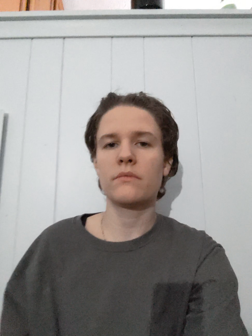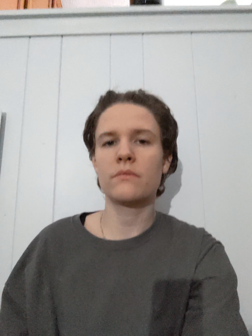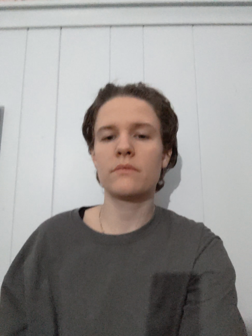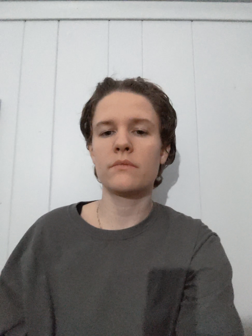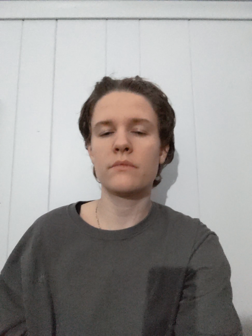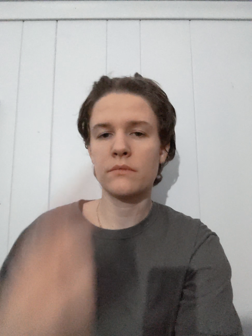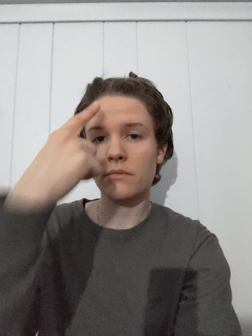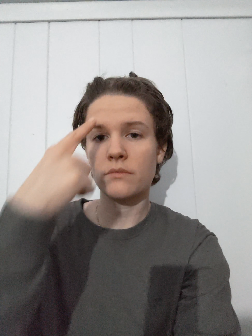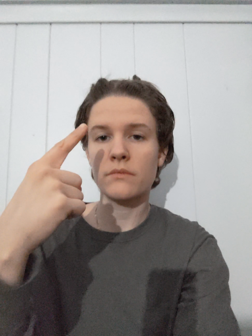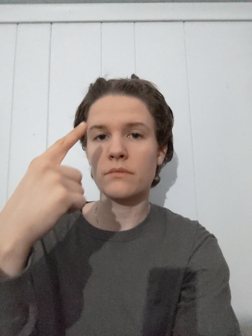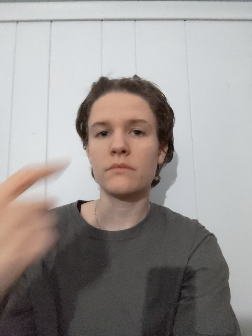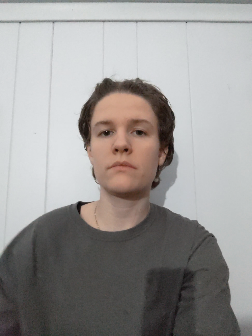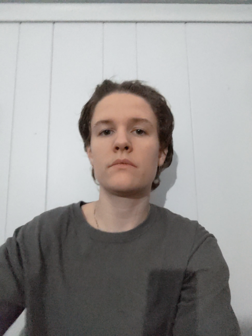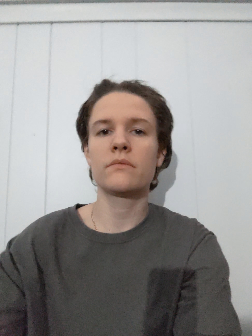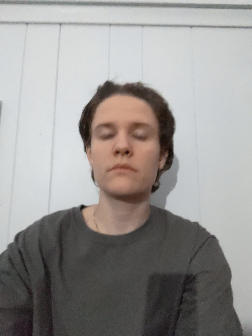penny